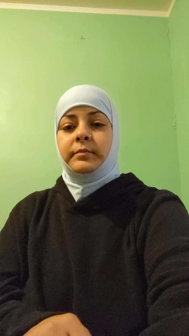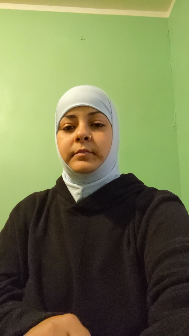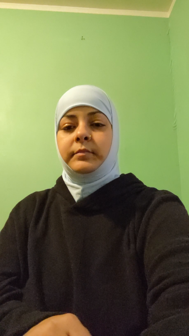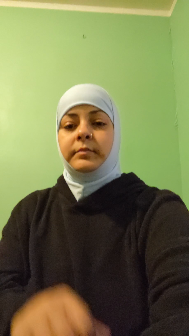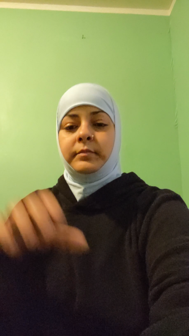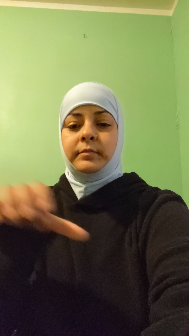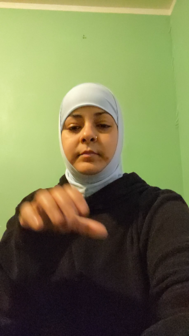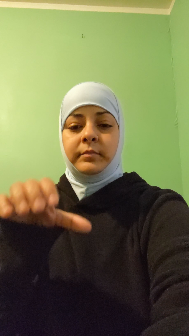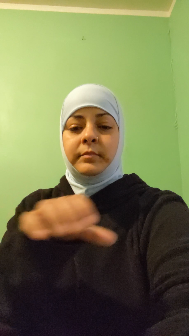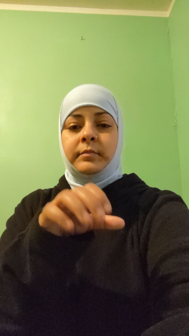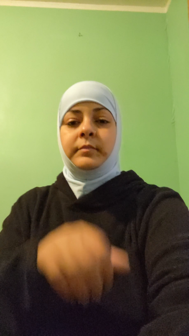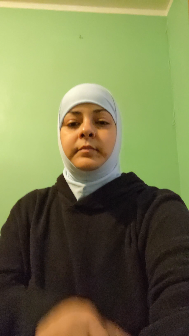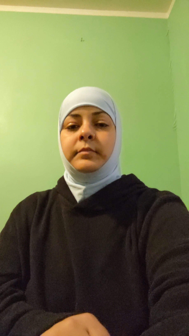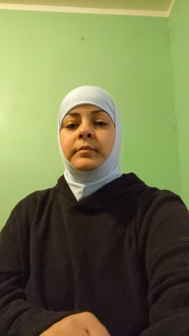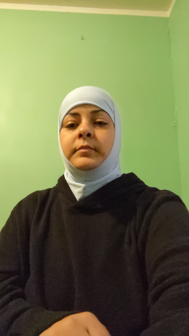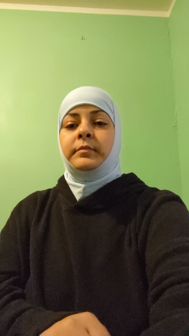does